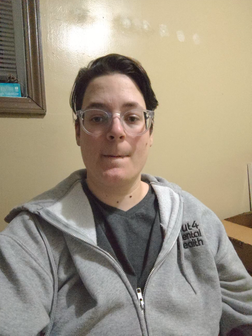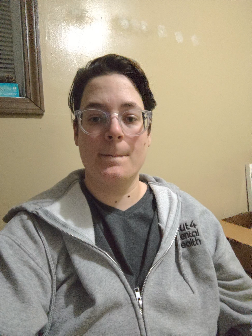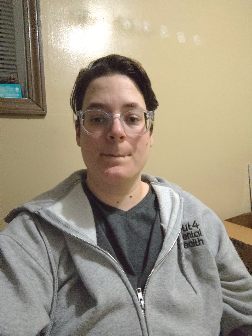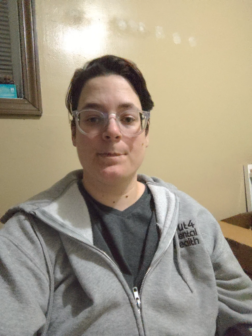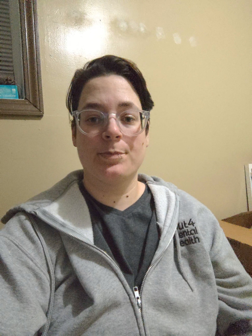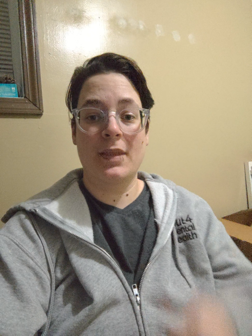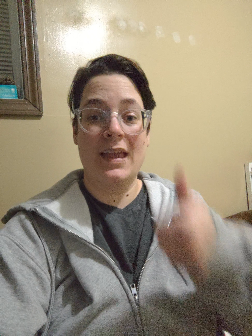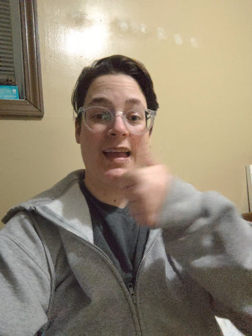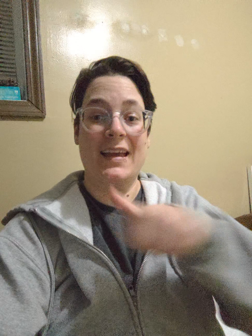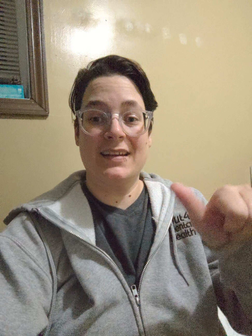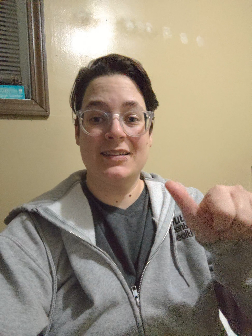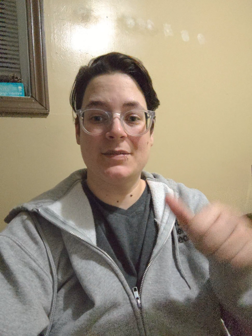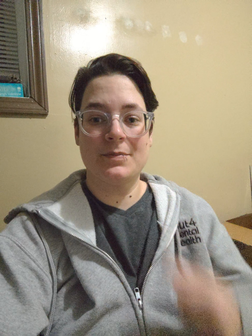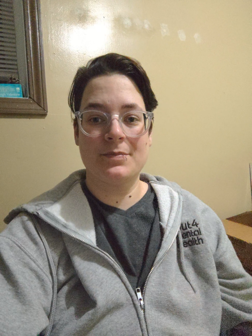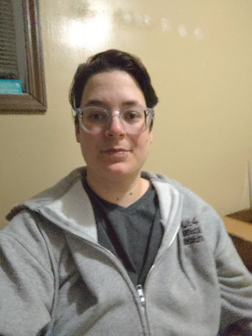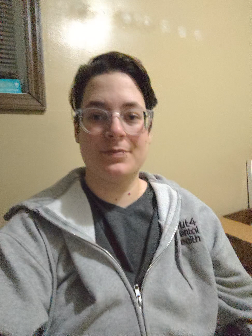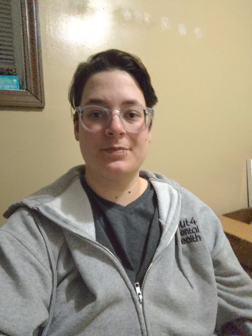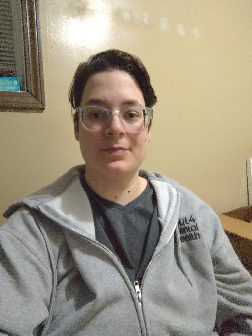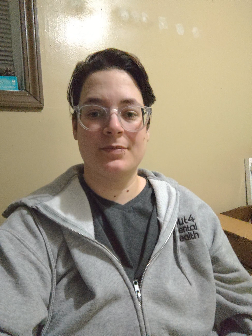any